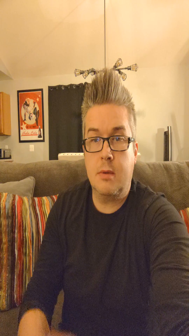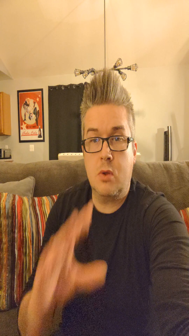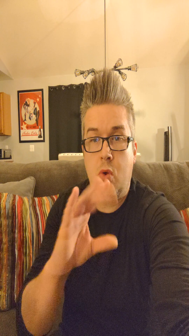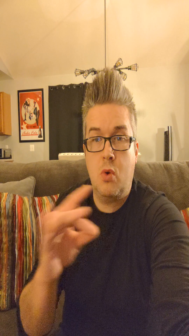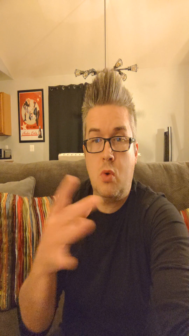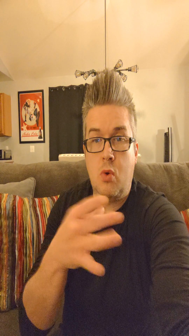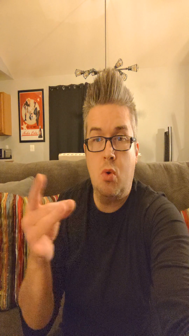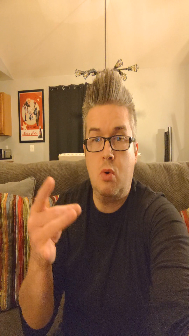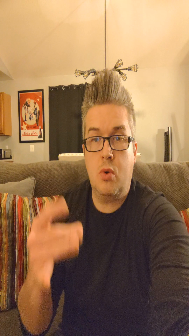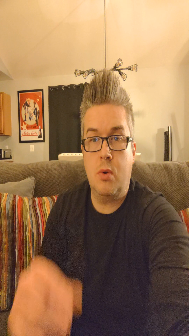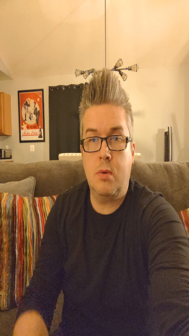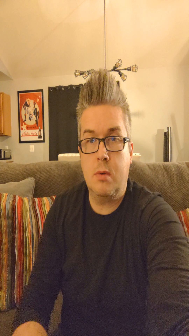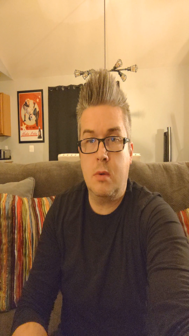story